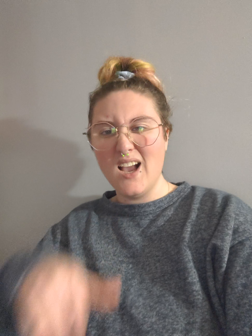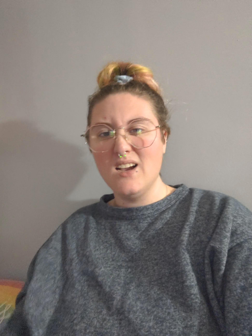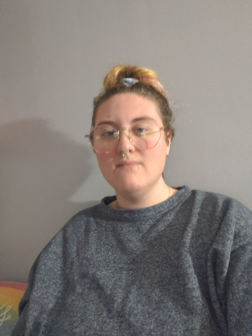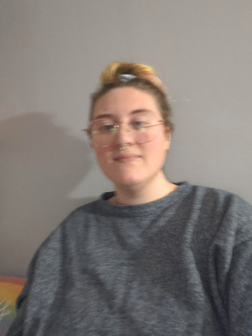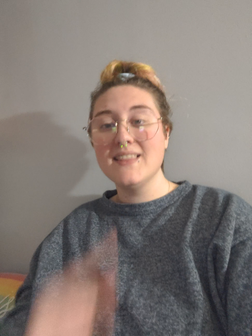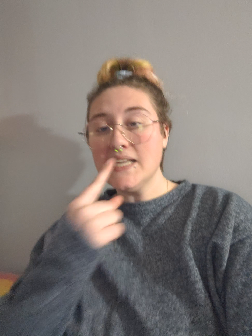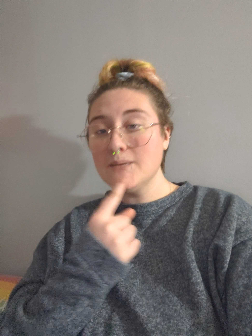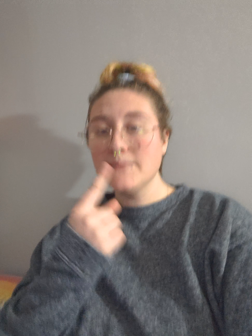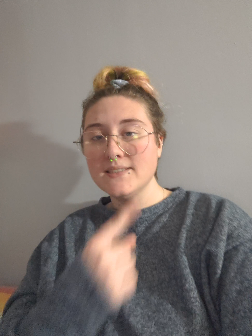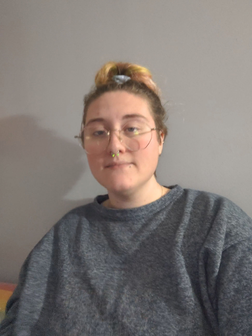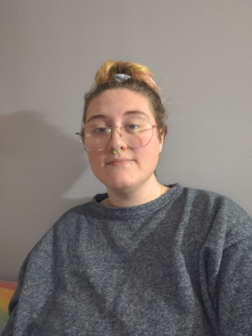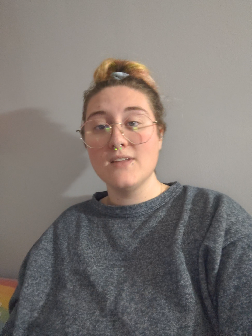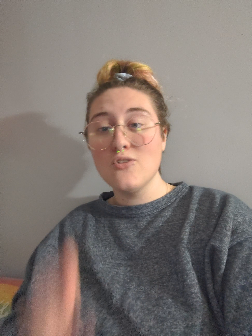lips